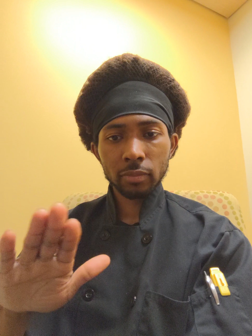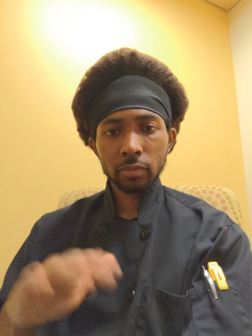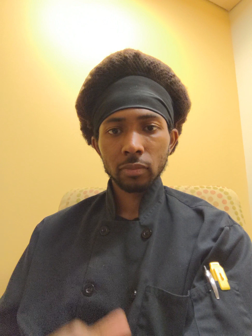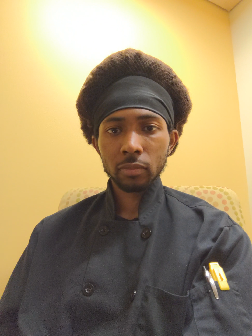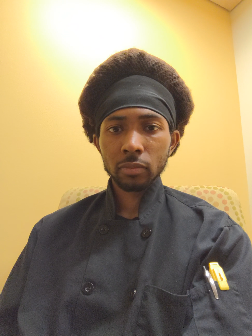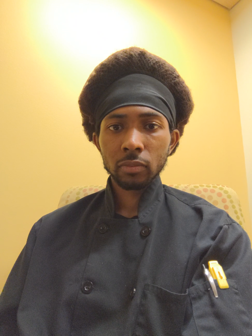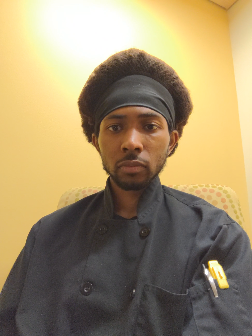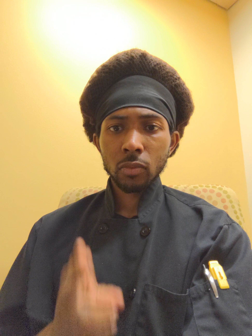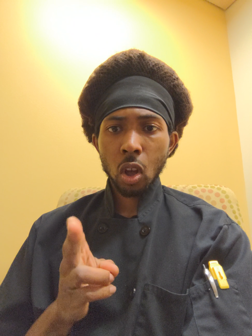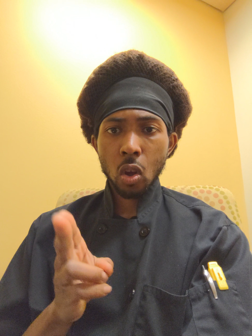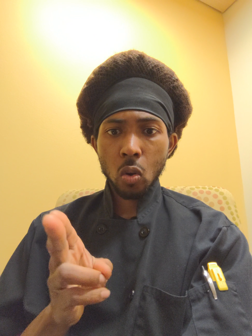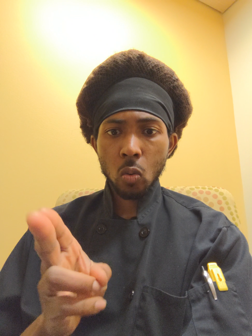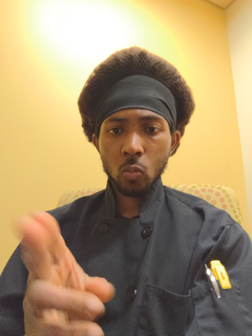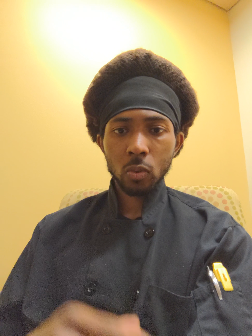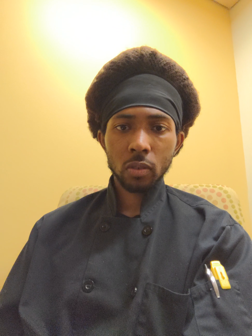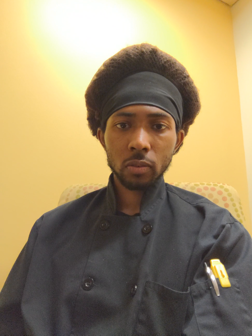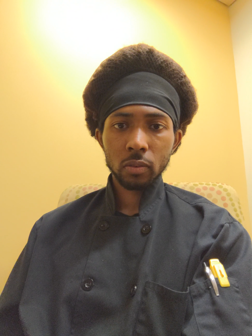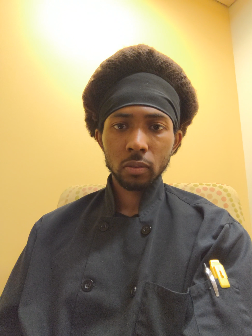hurry